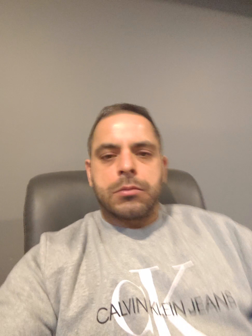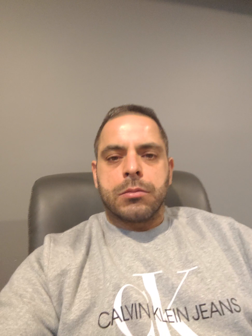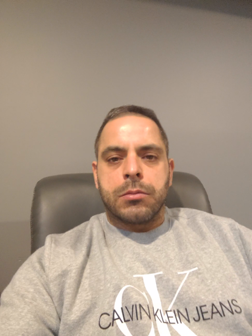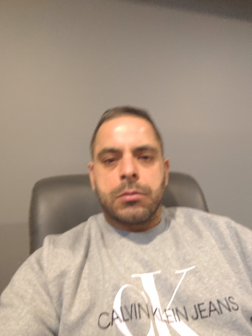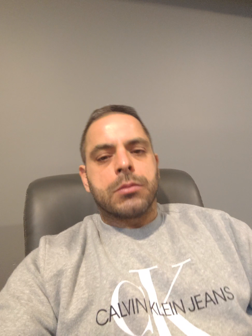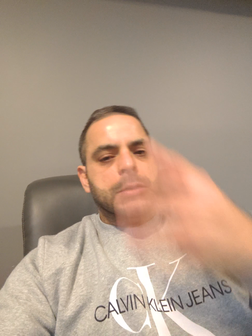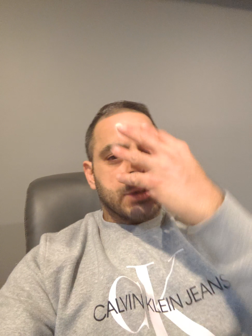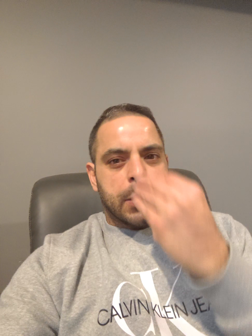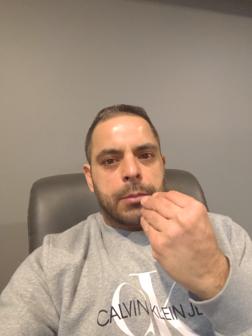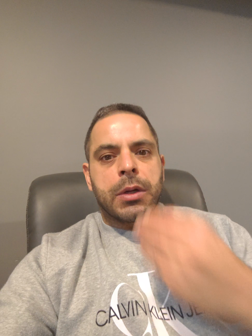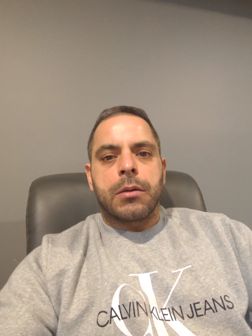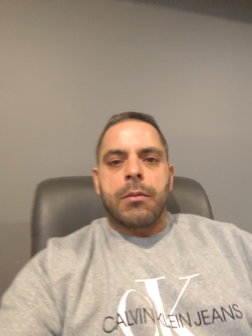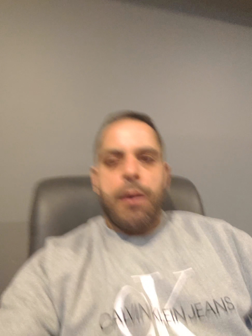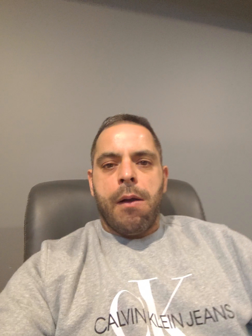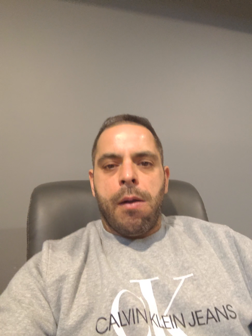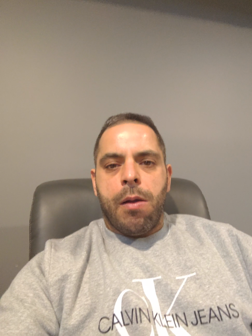sleep